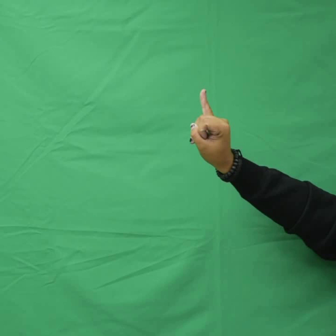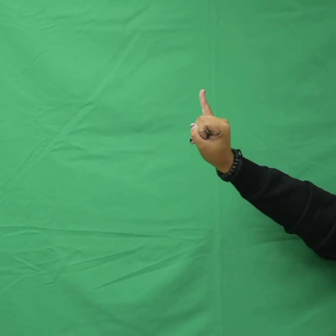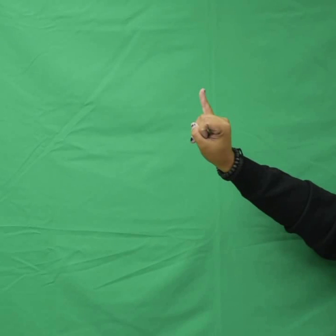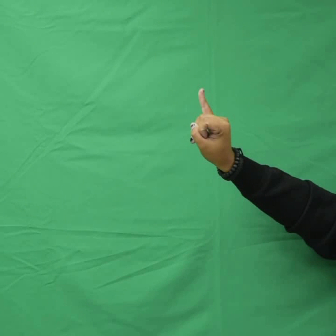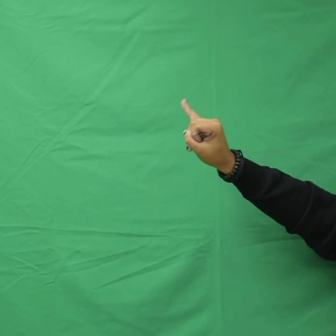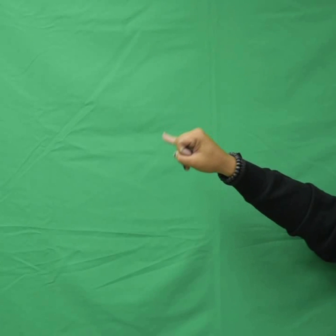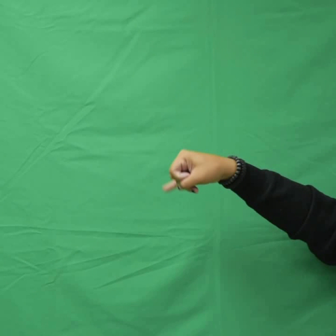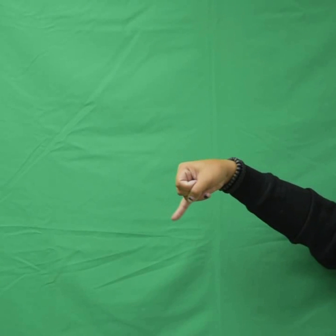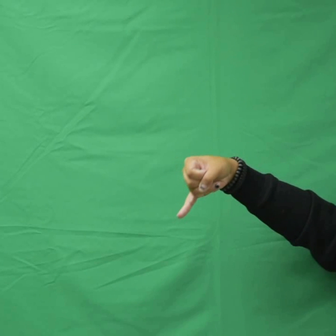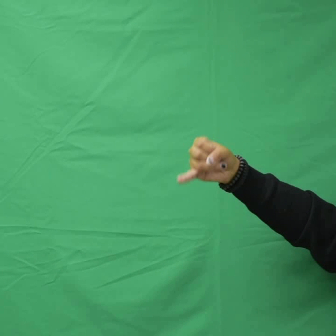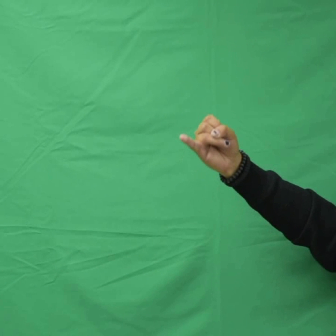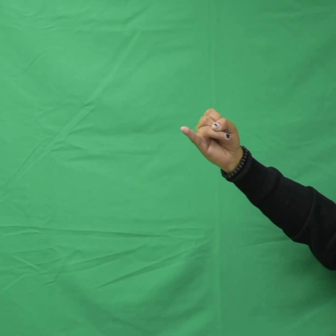J